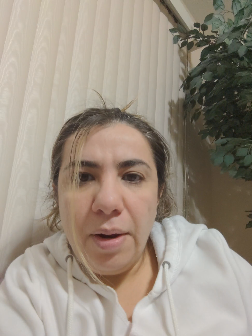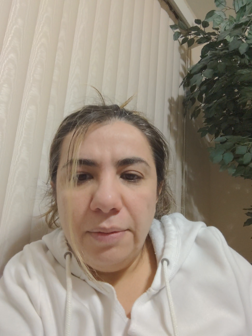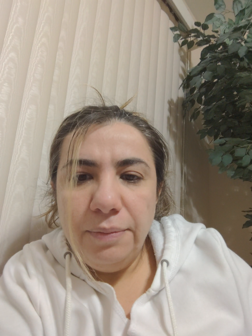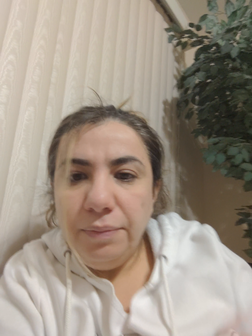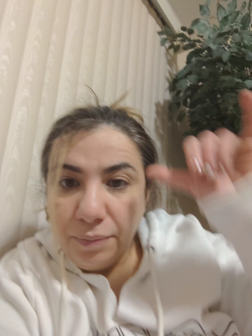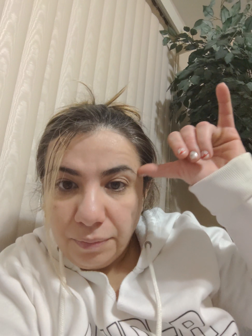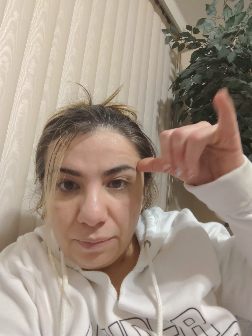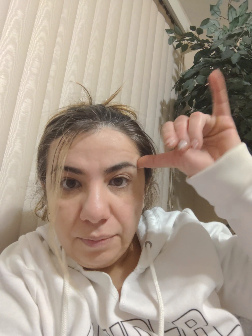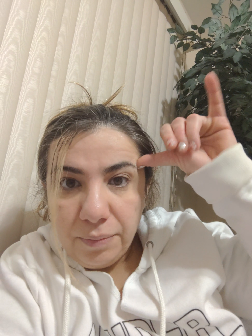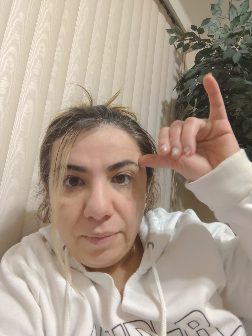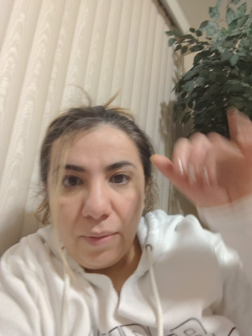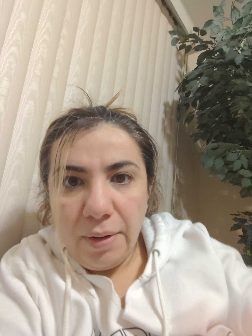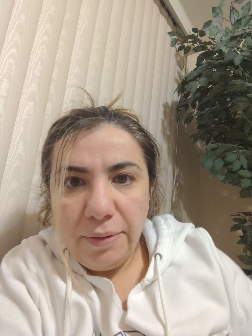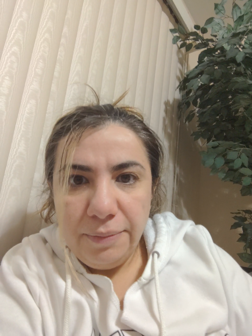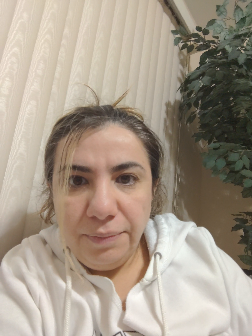cow